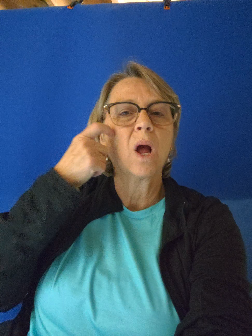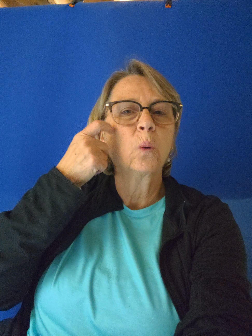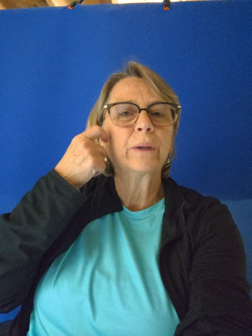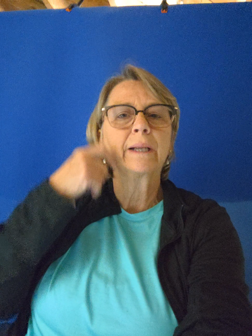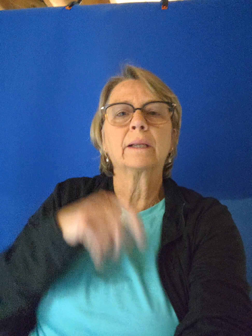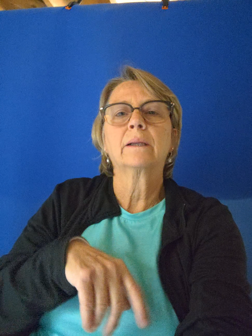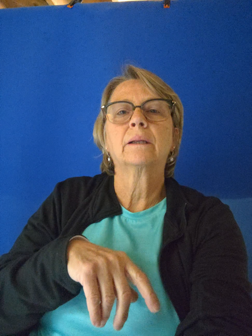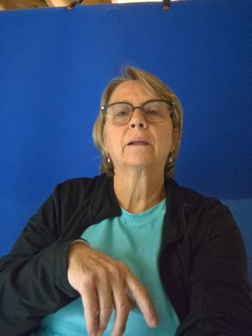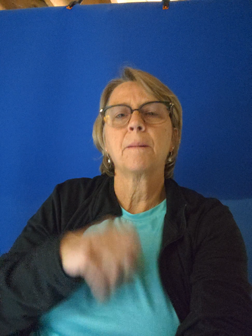owie